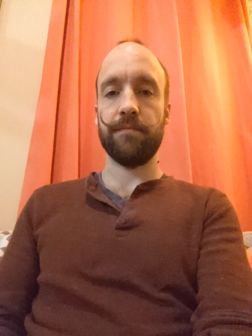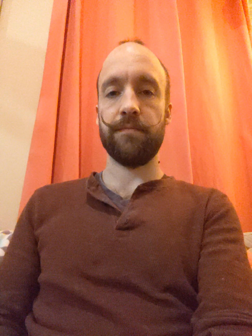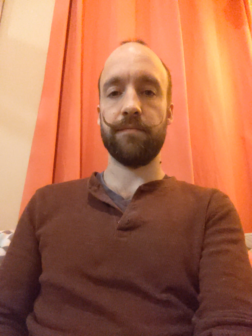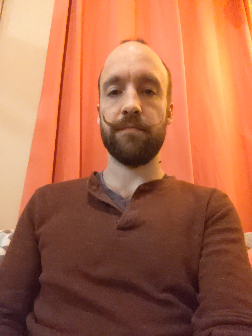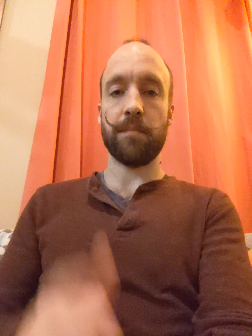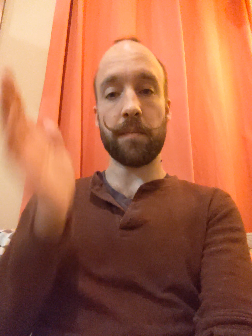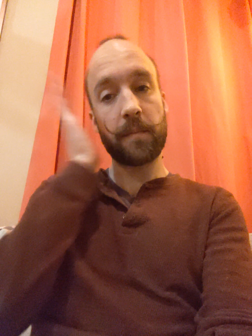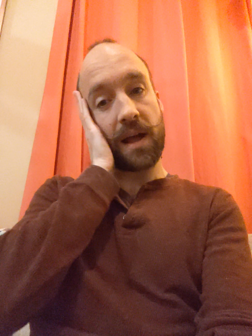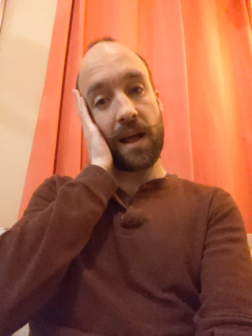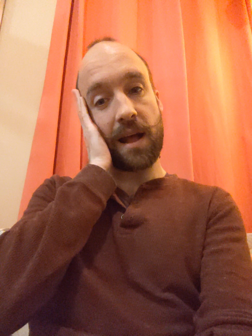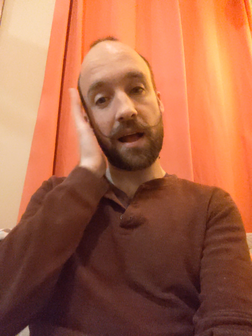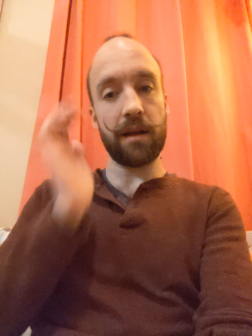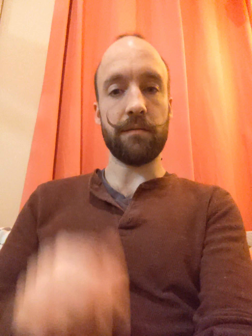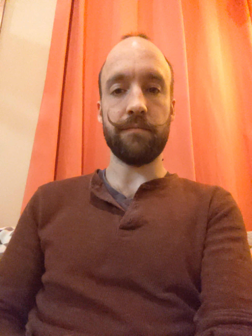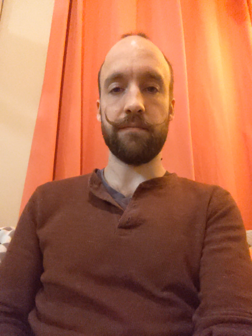bed